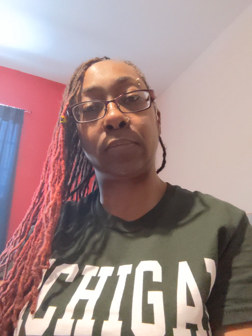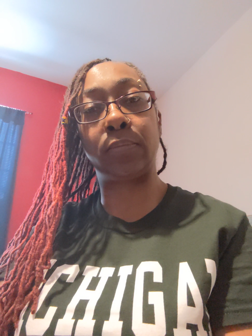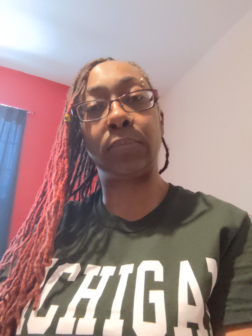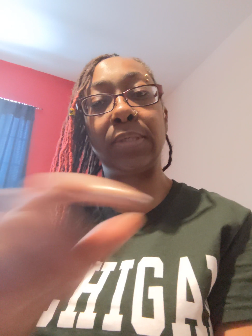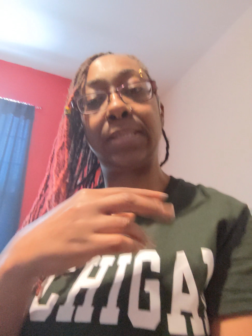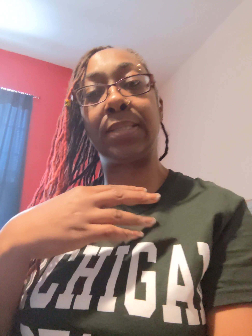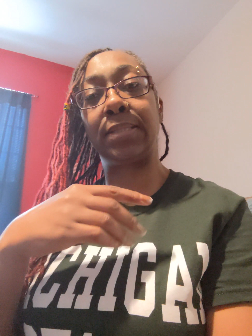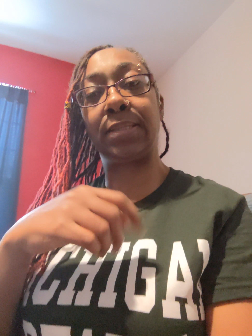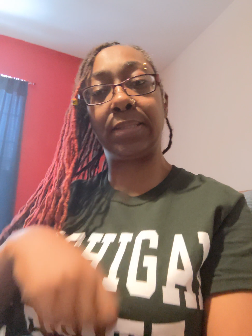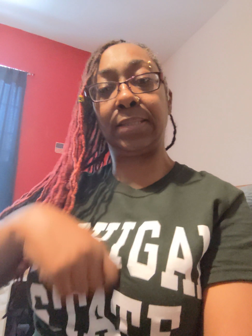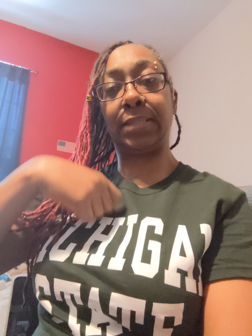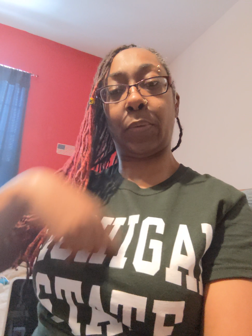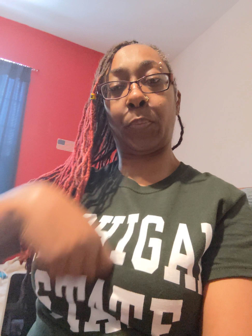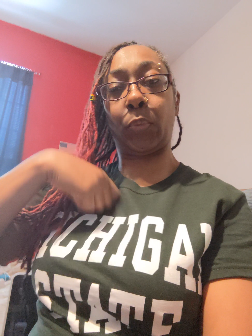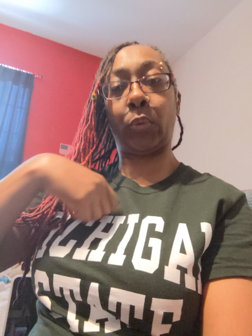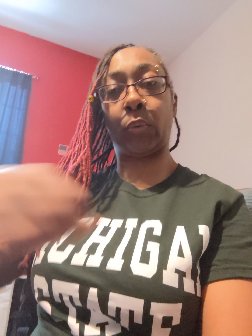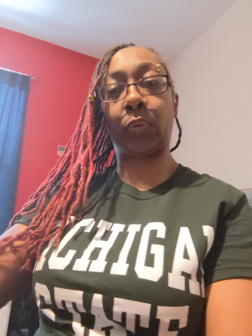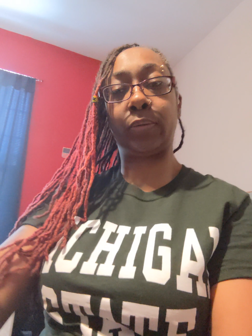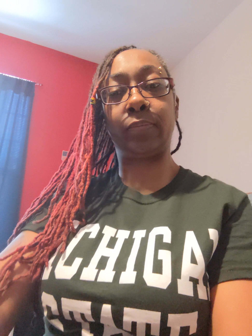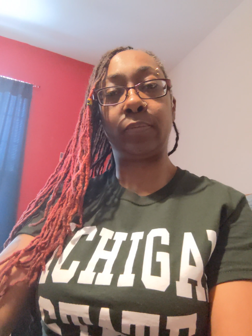zipper